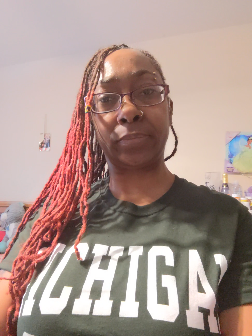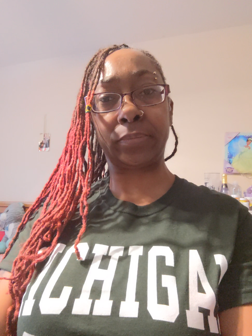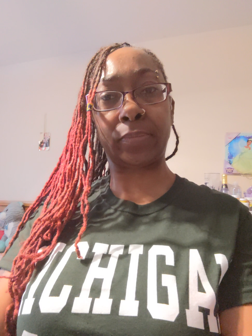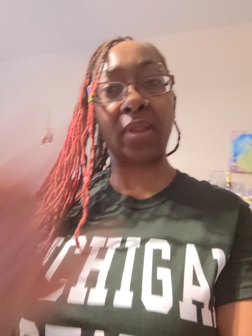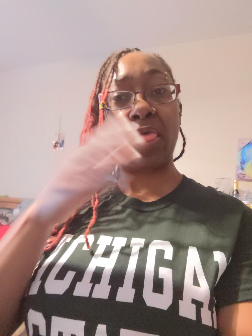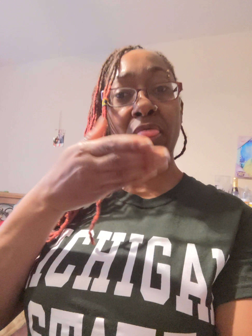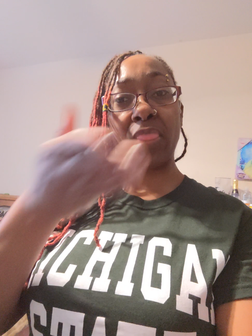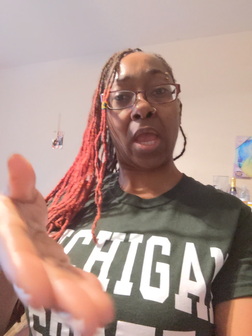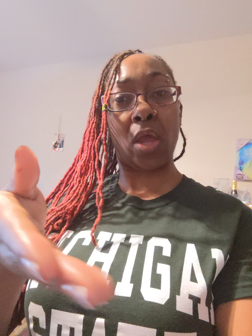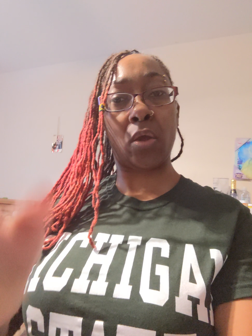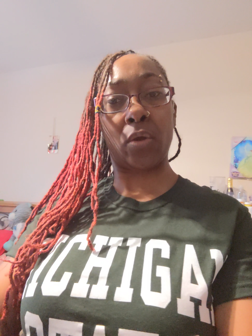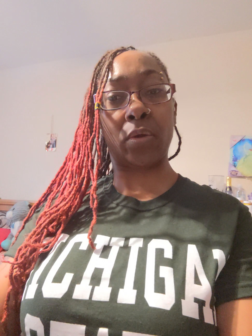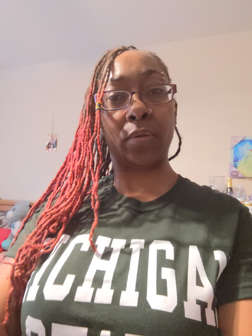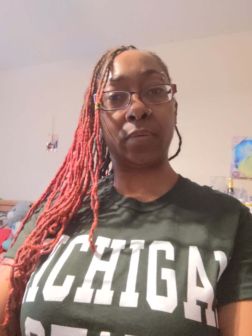there